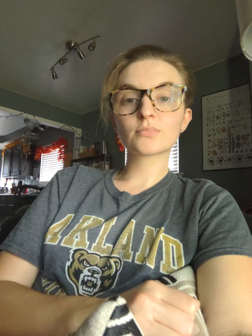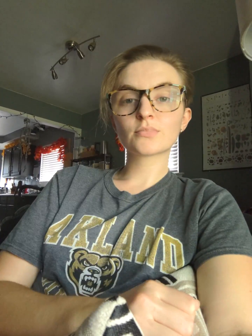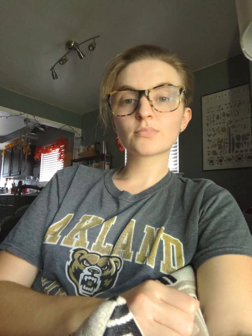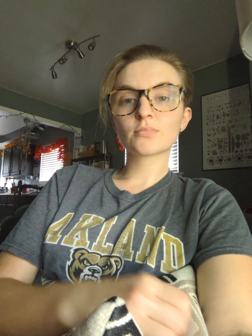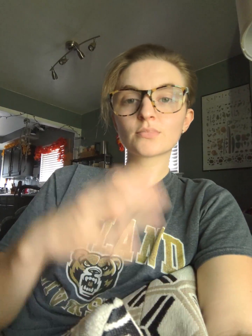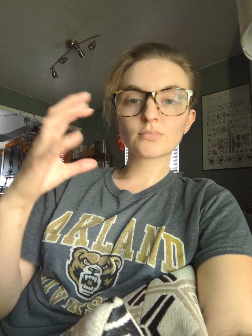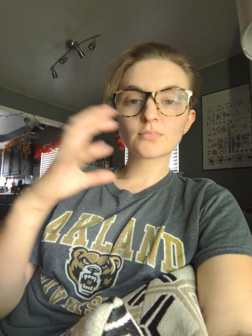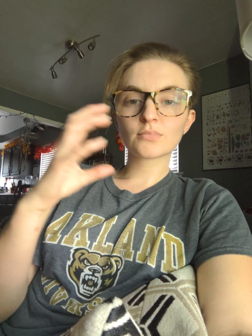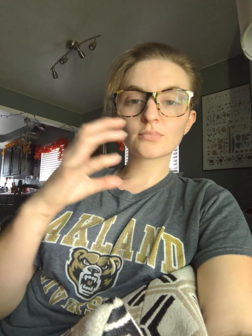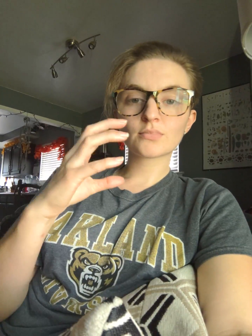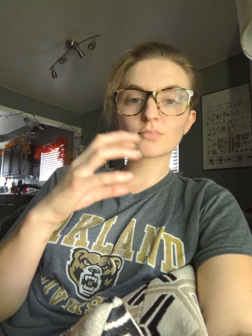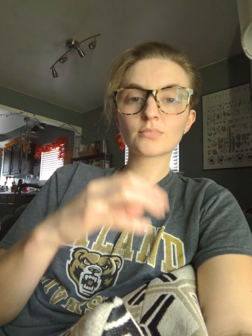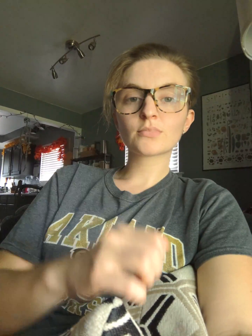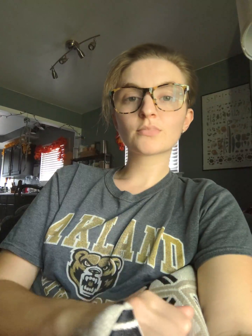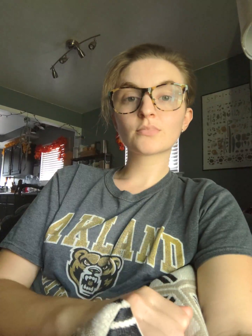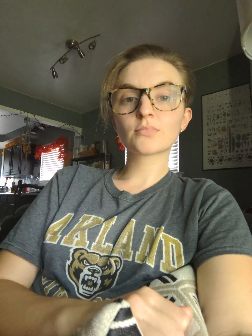ball